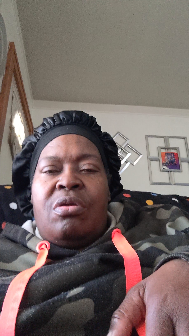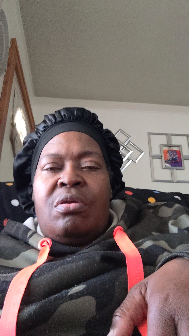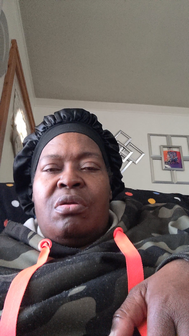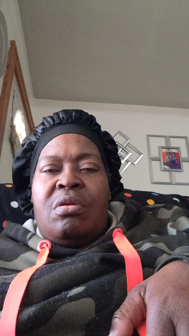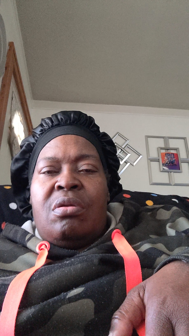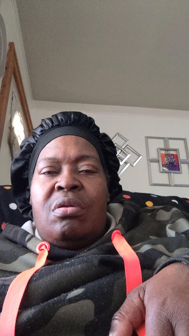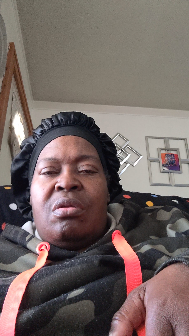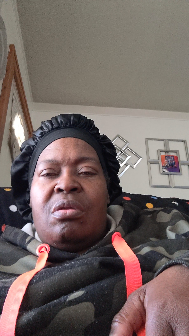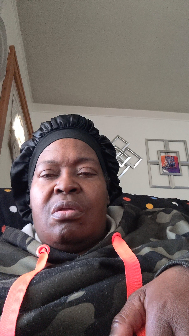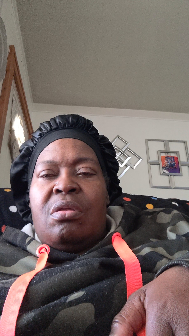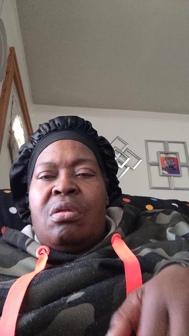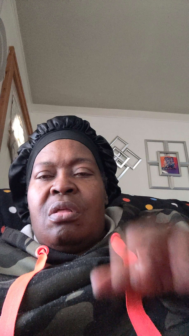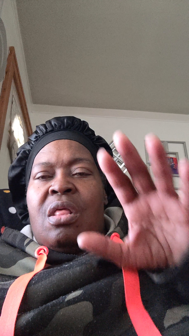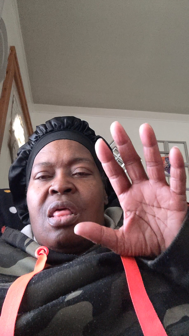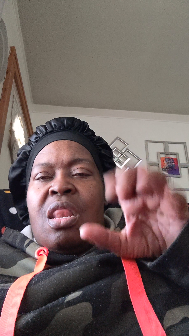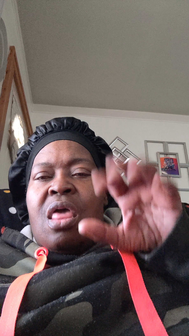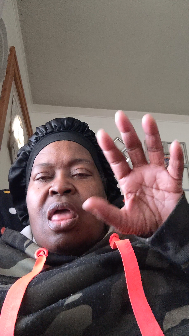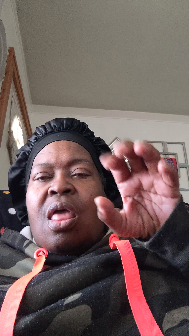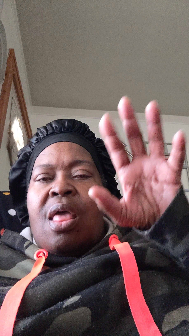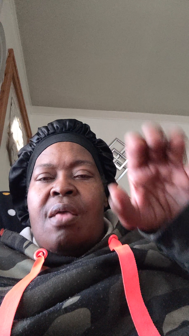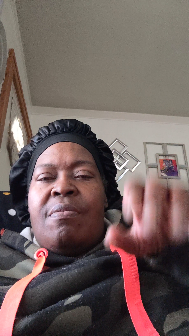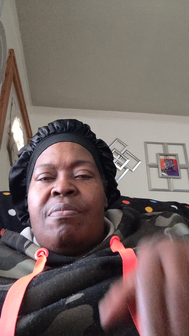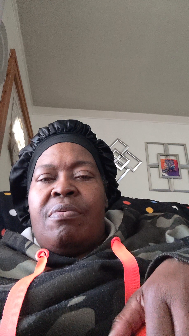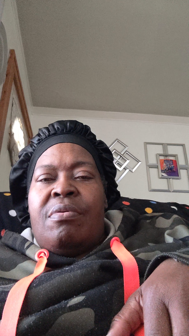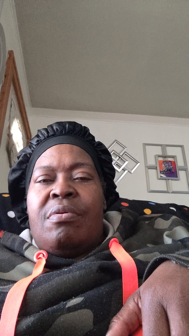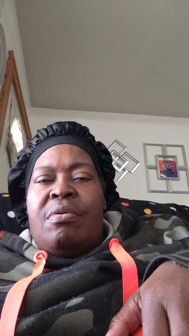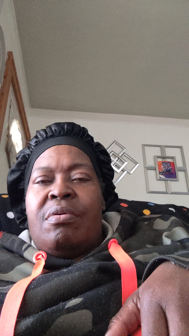climb